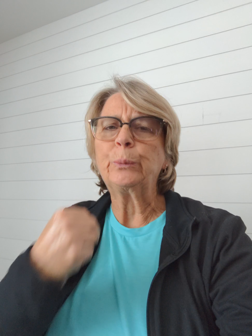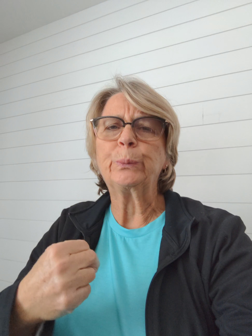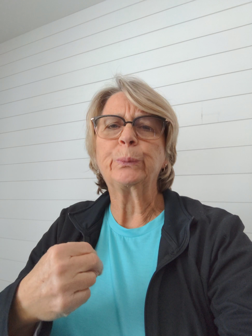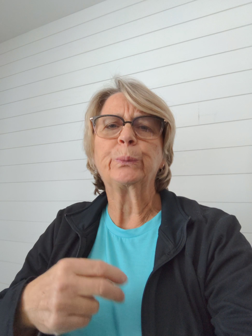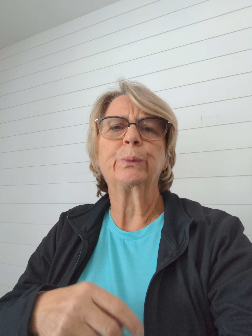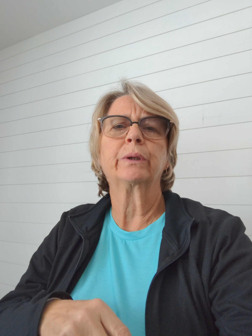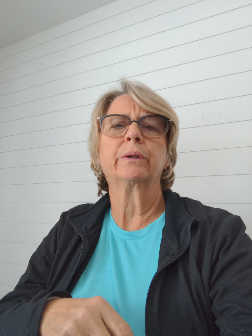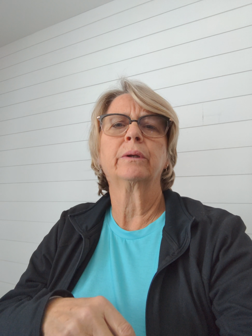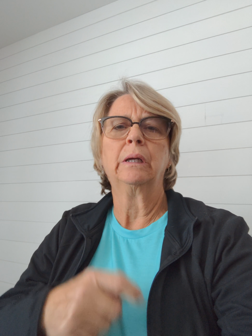cute